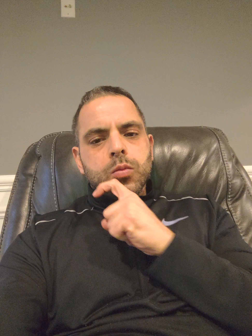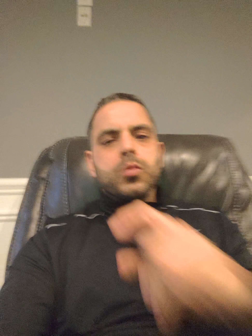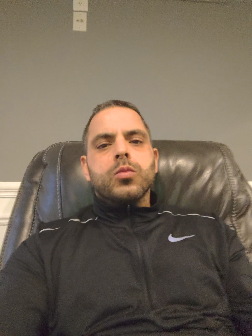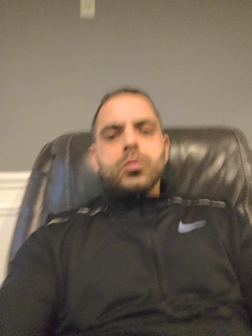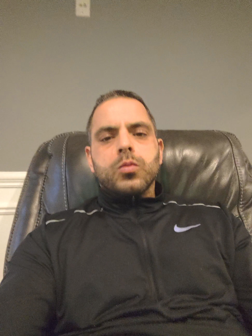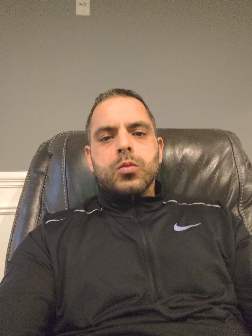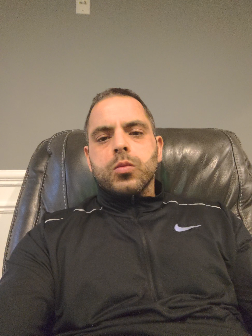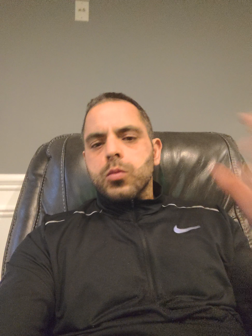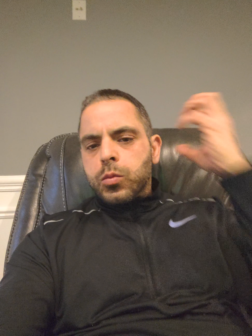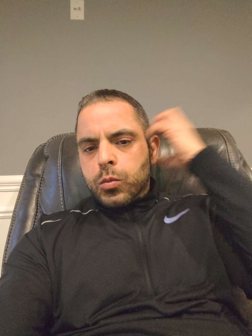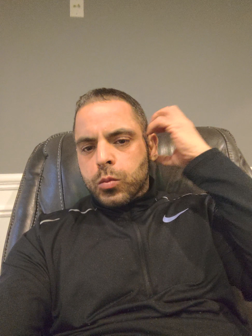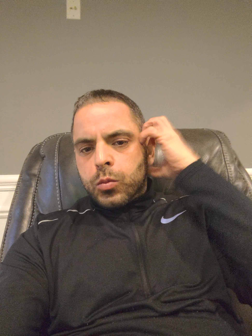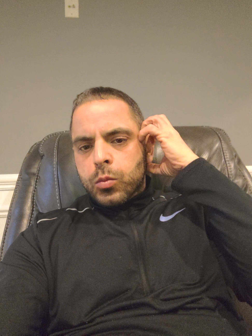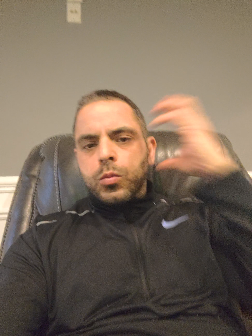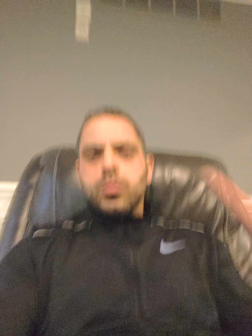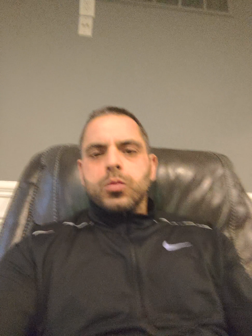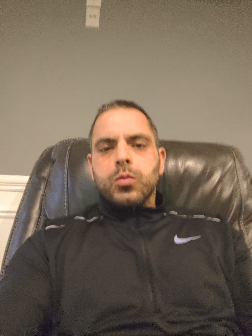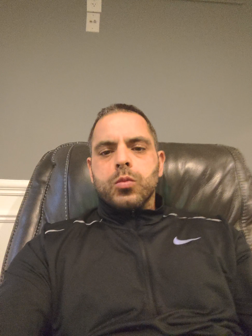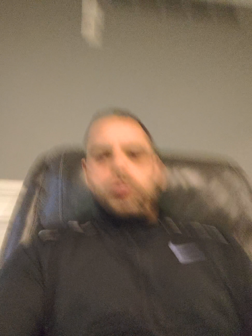radio